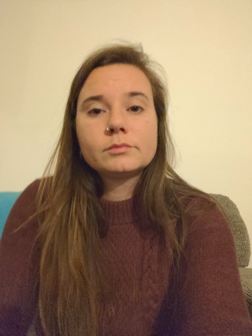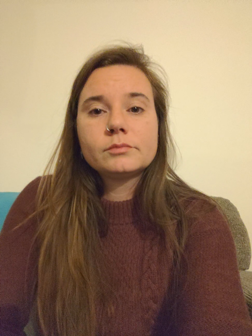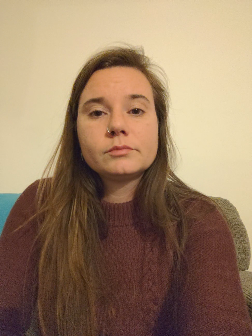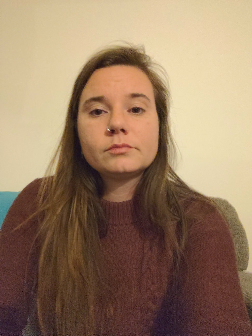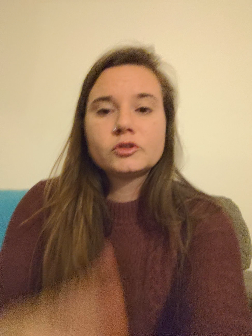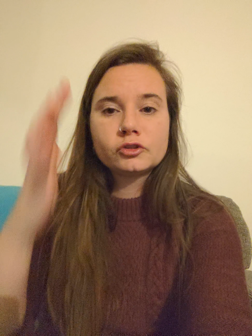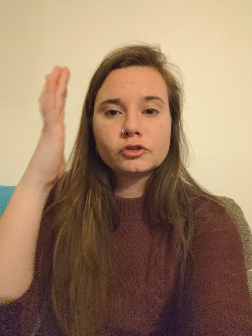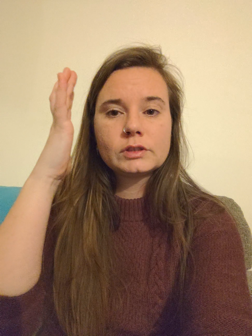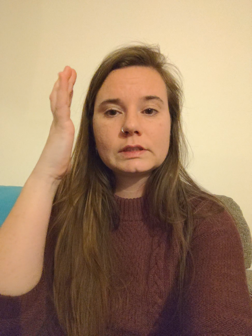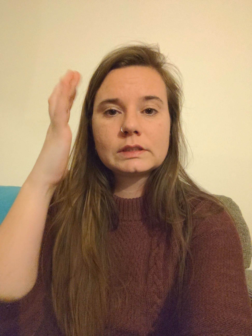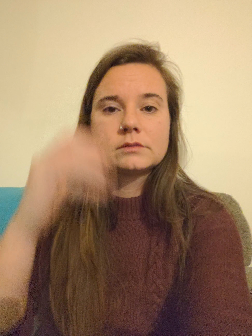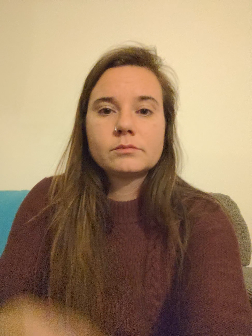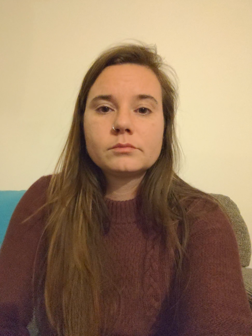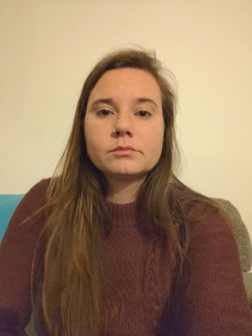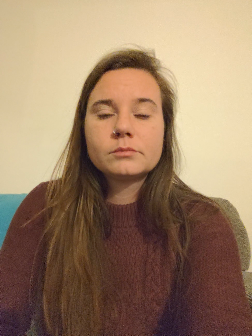tree